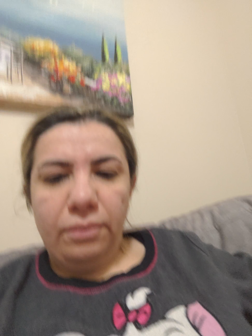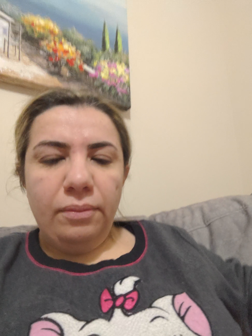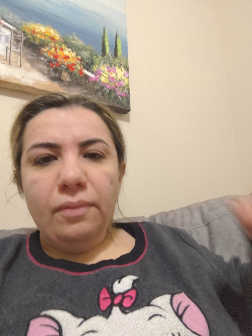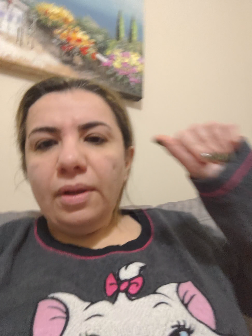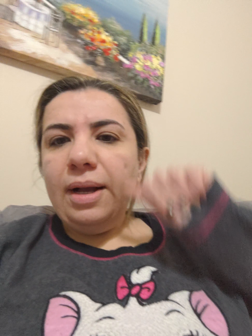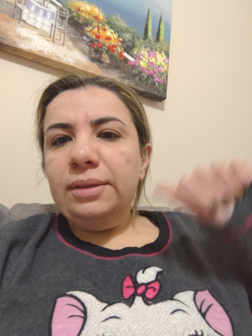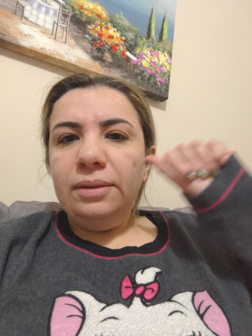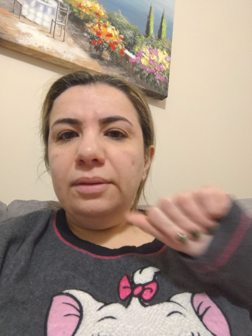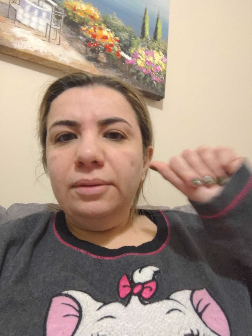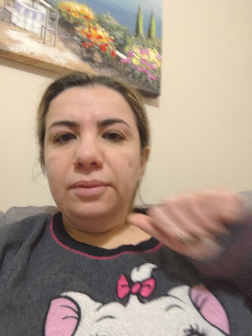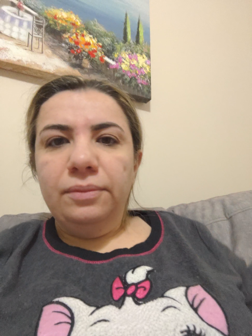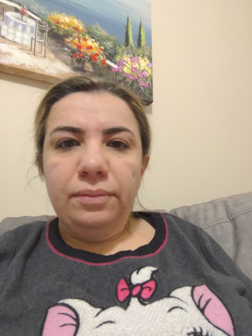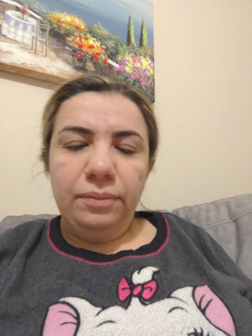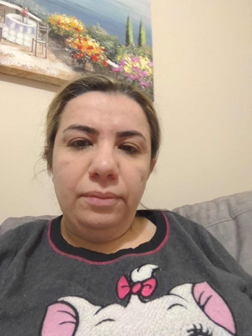aunt